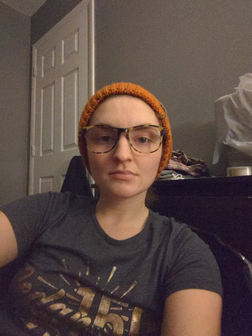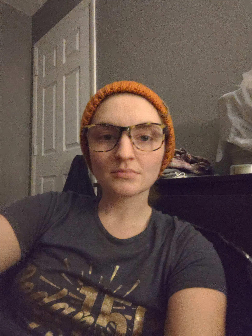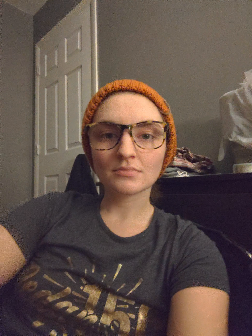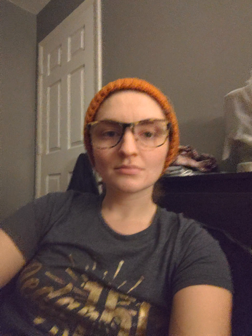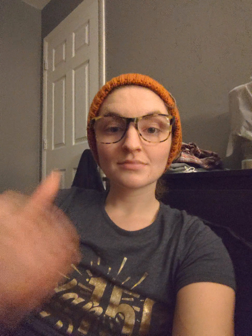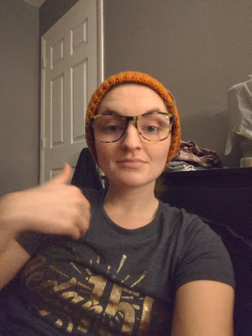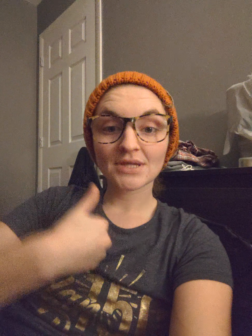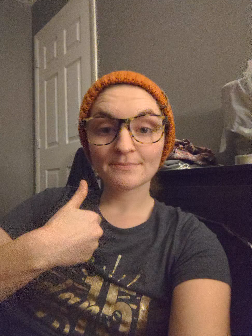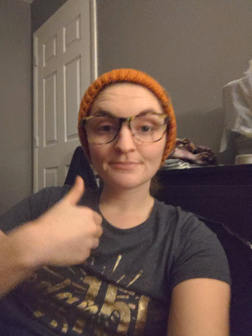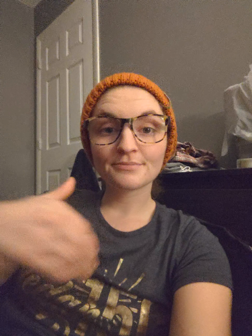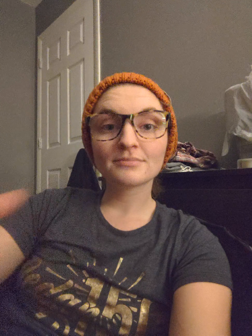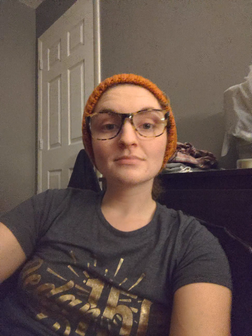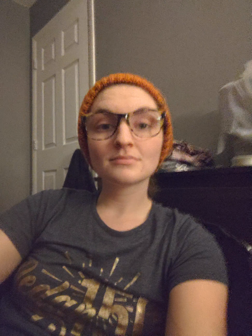animal